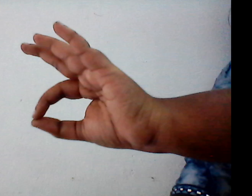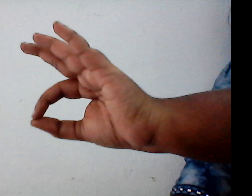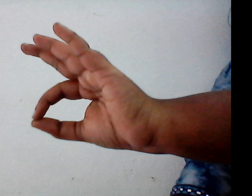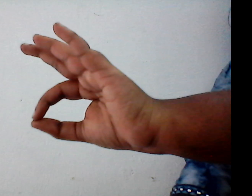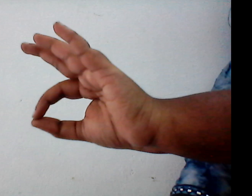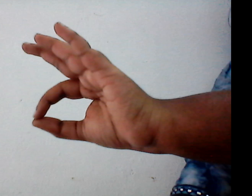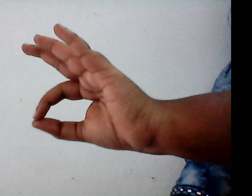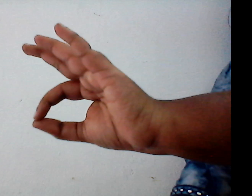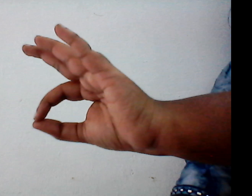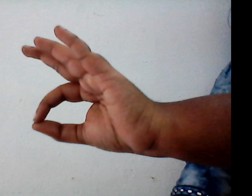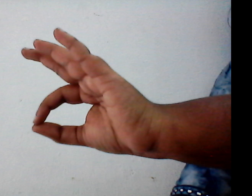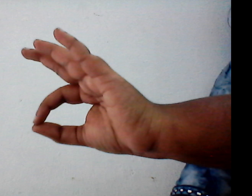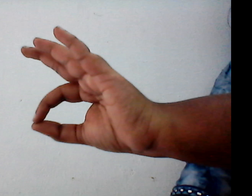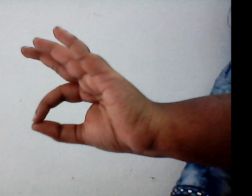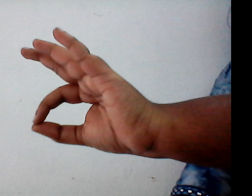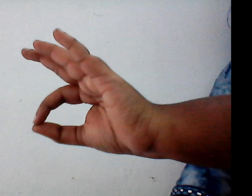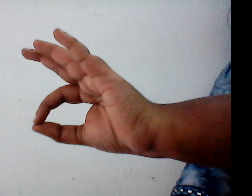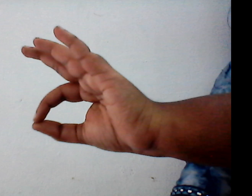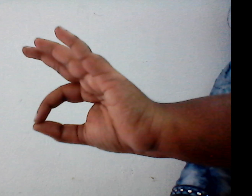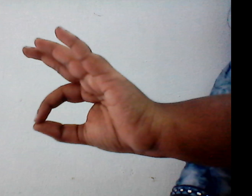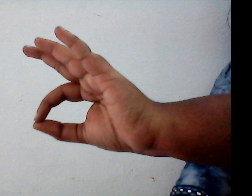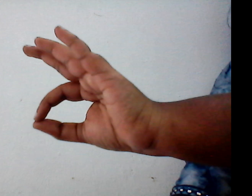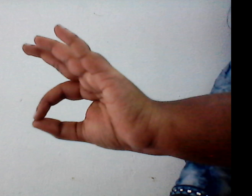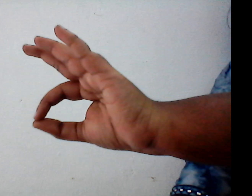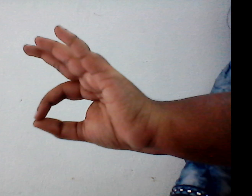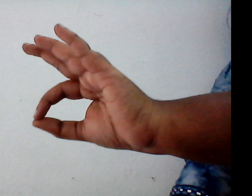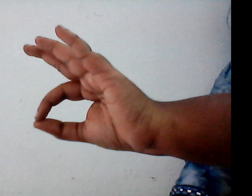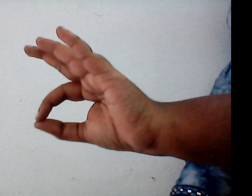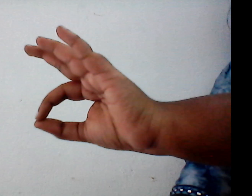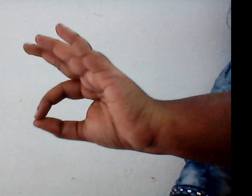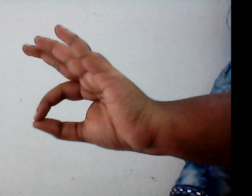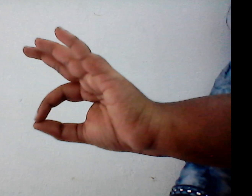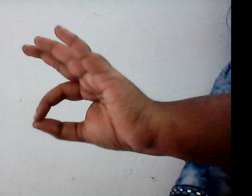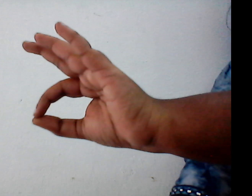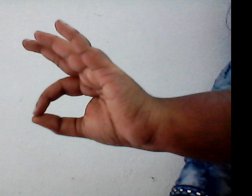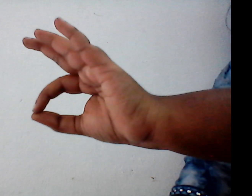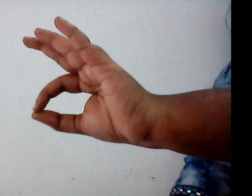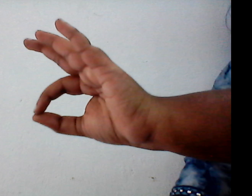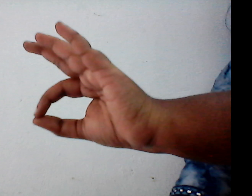ഒ